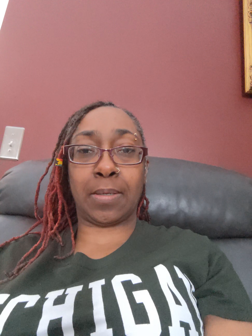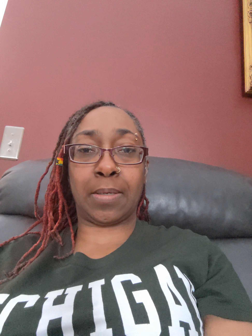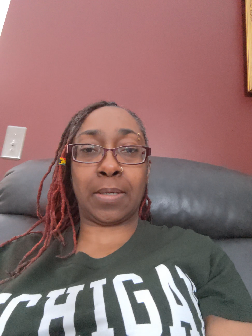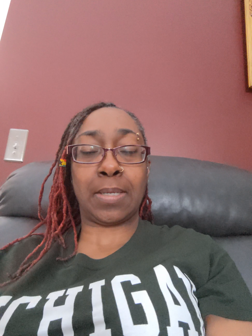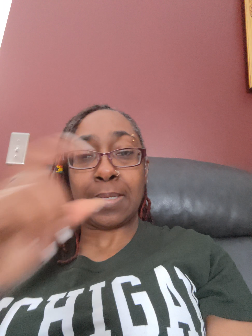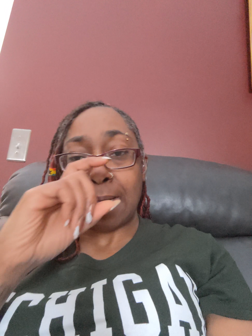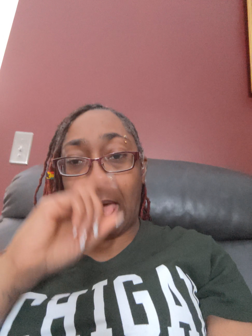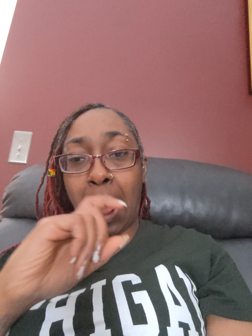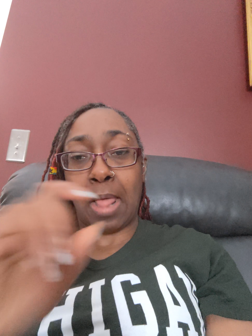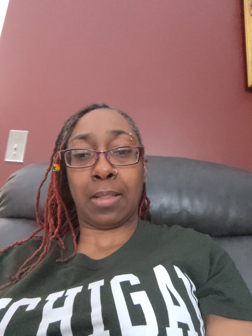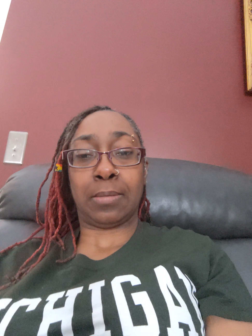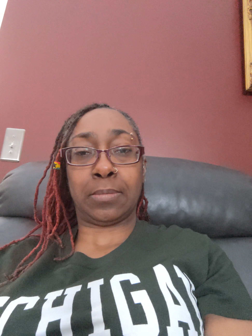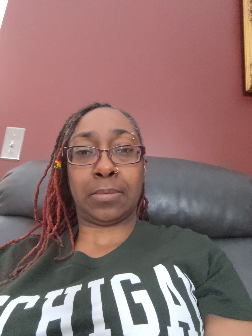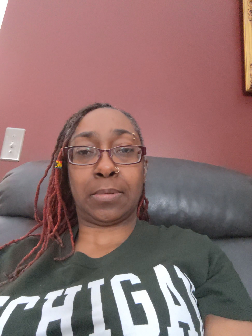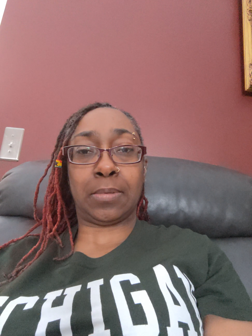doll